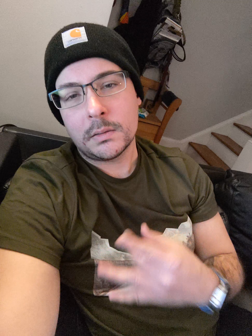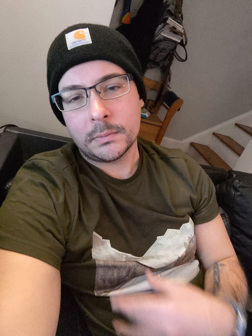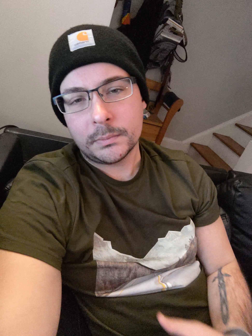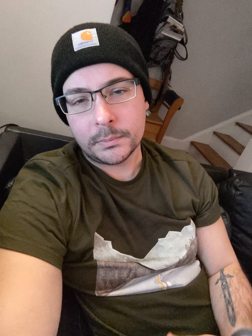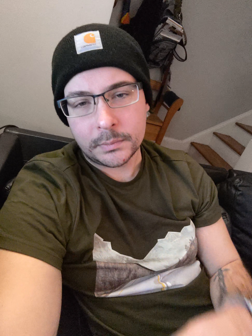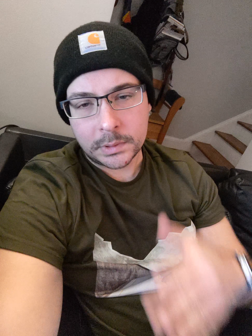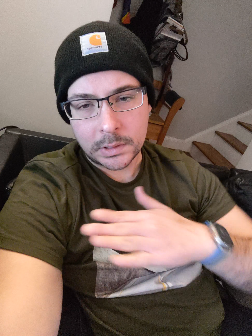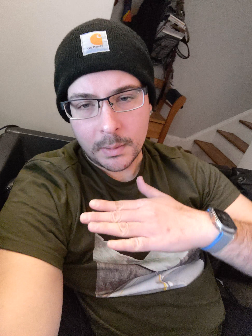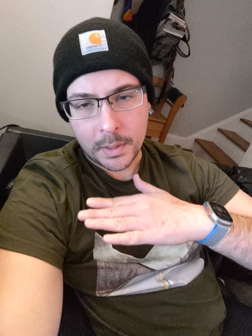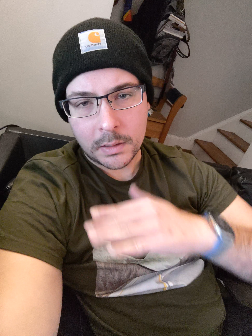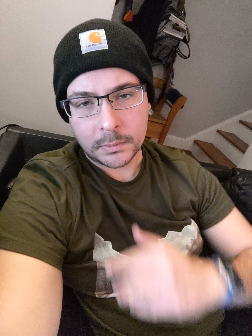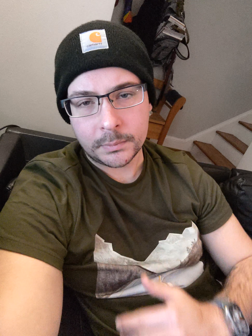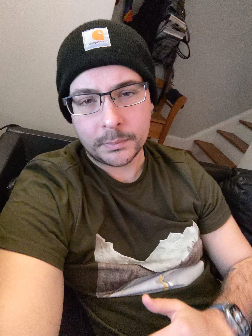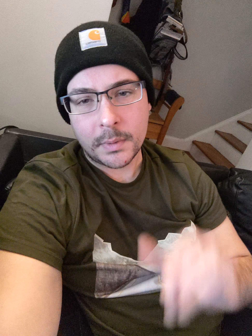table